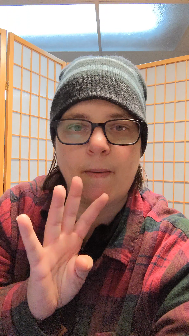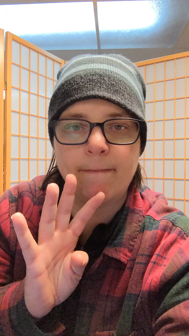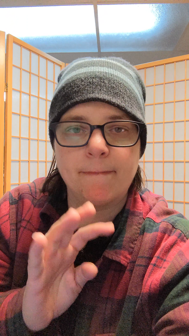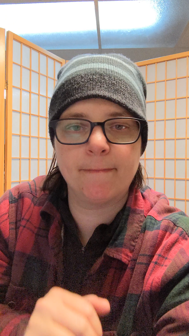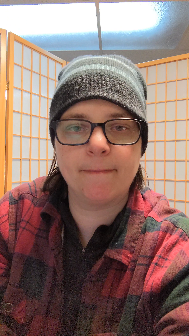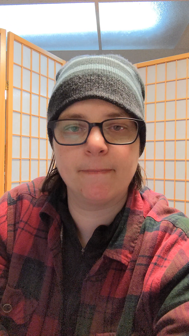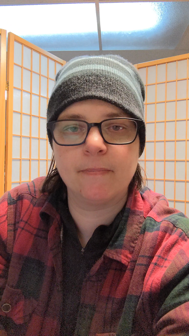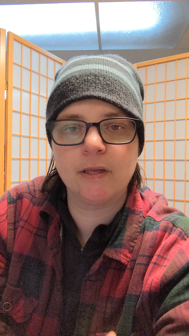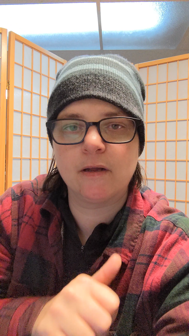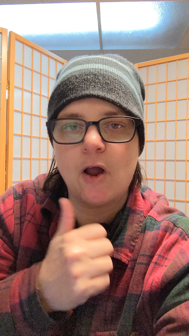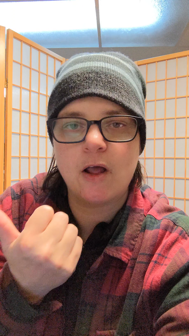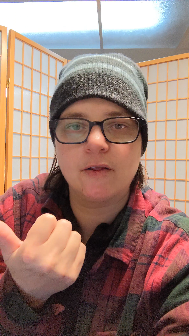other